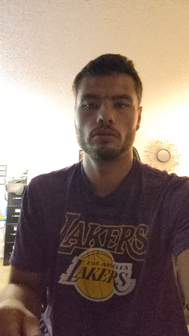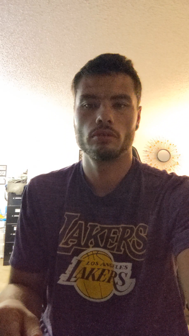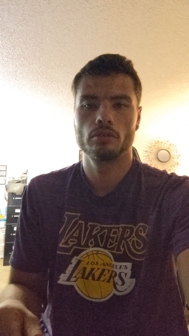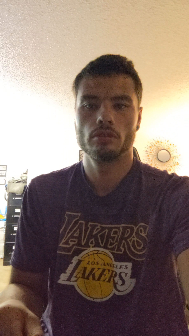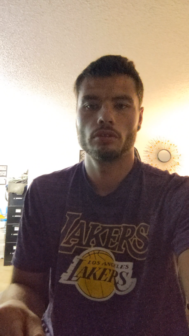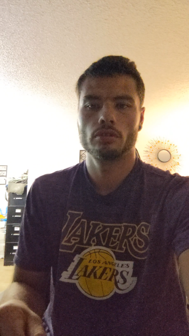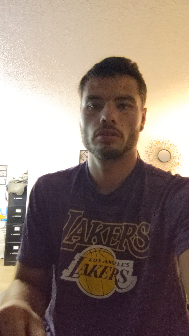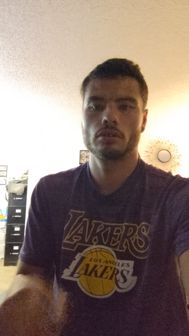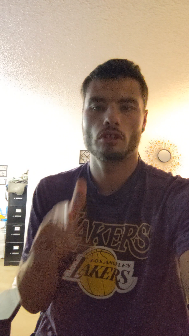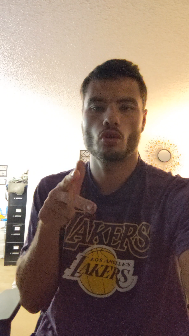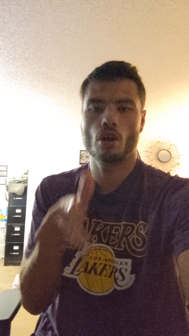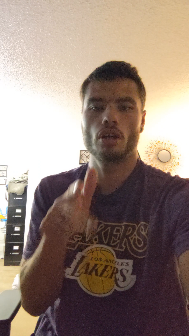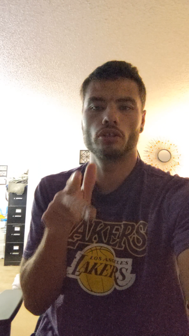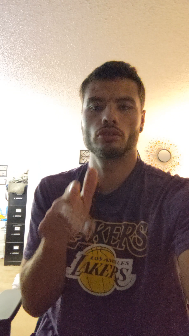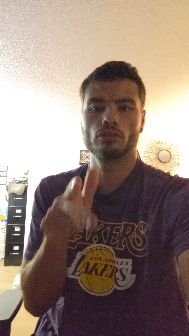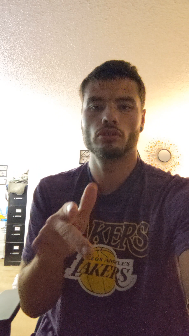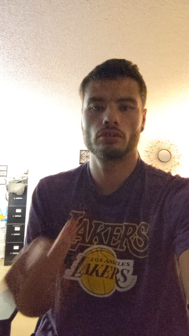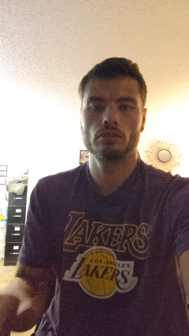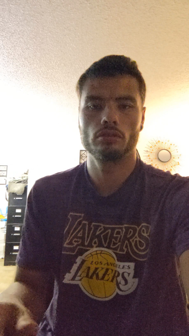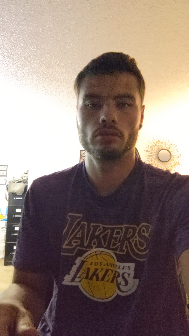garage